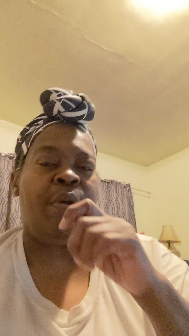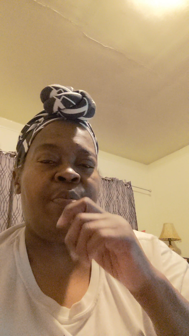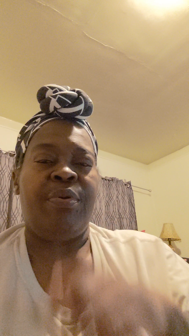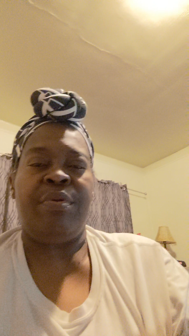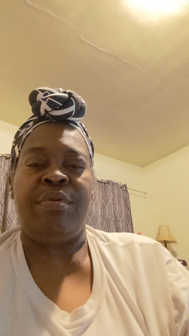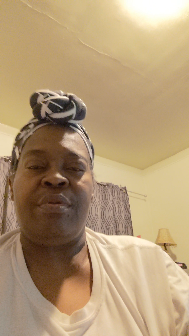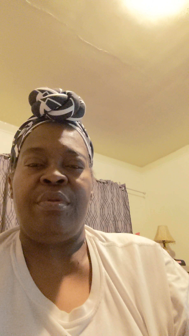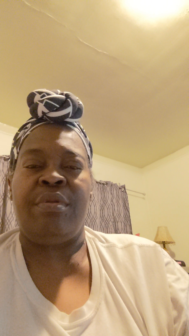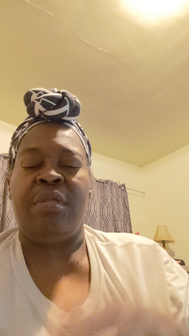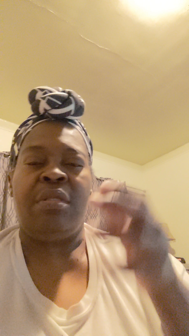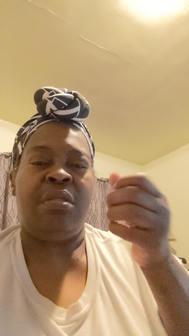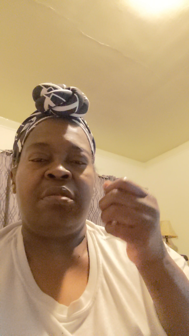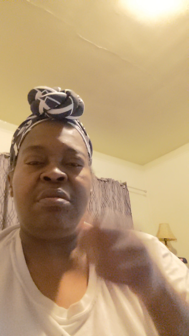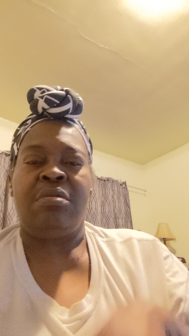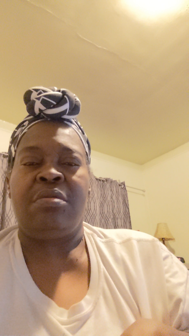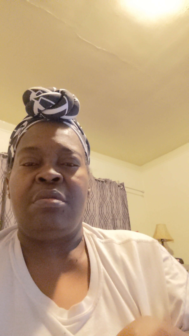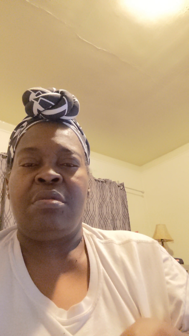get